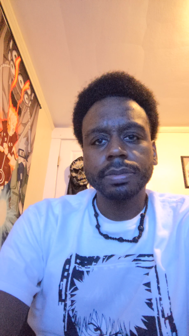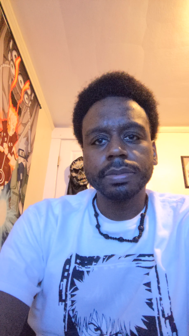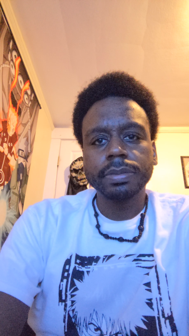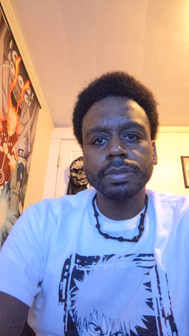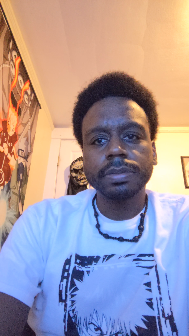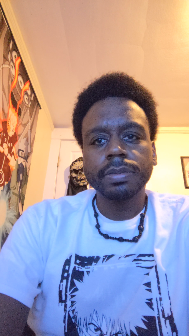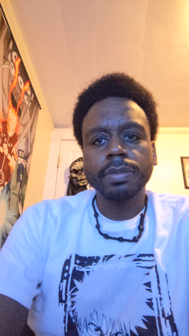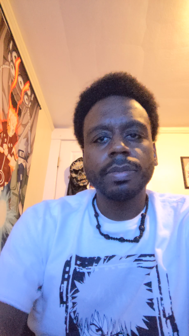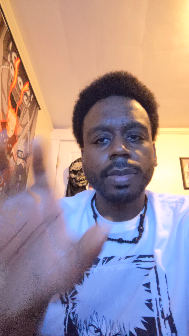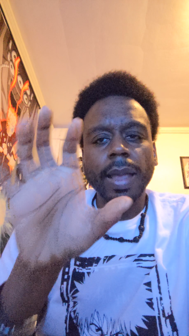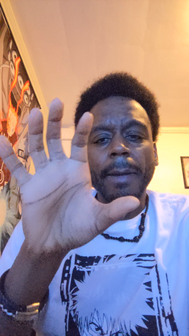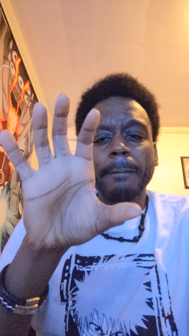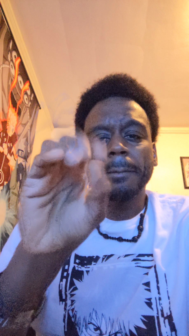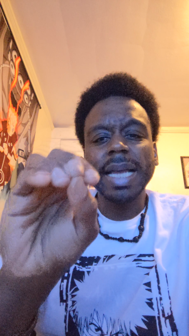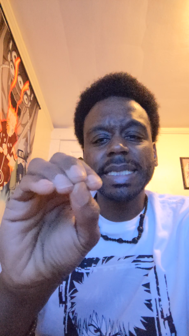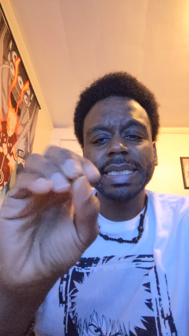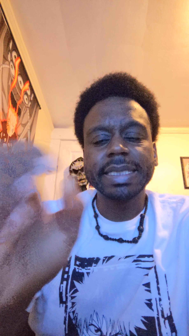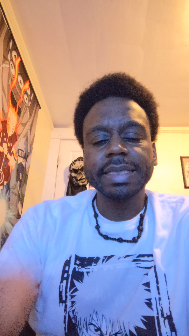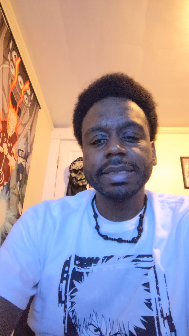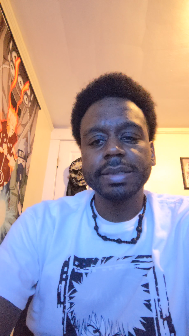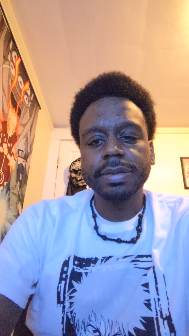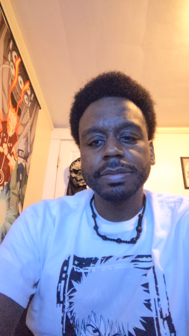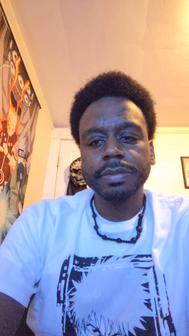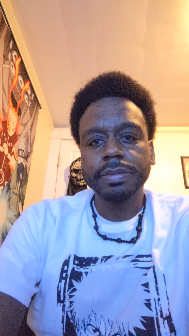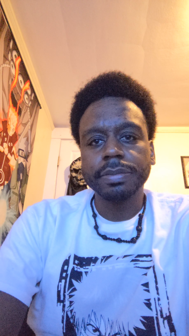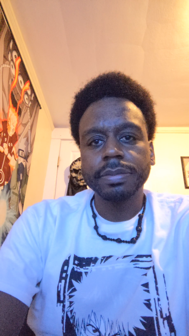bite